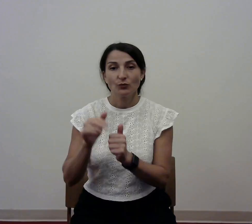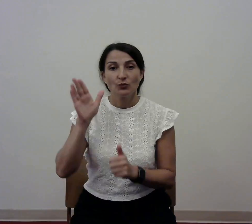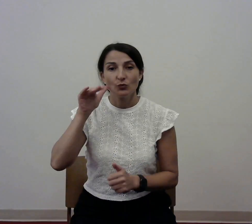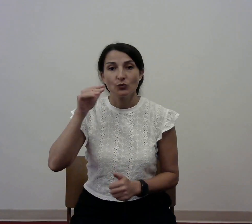su